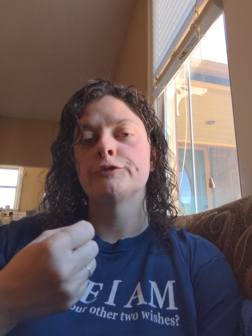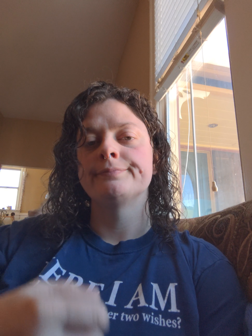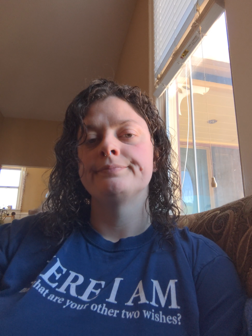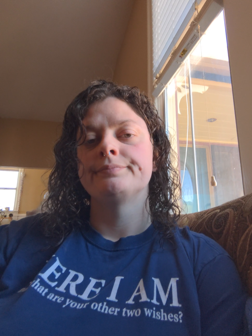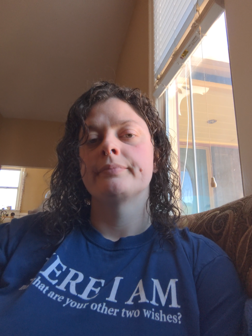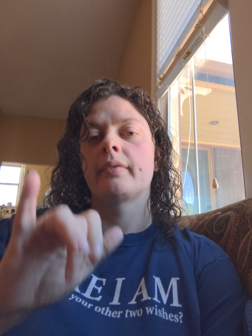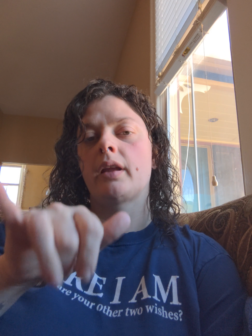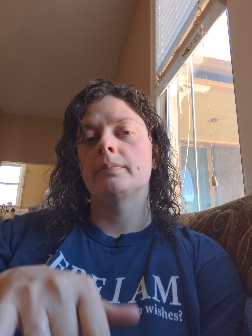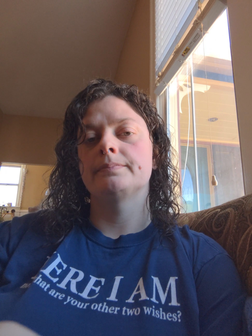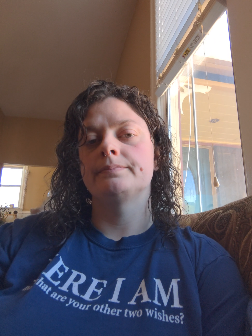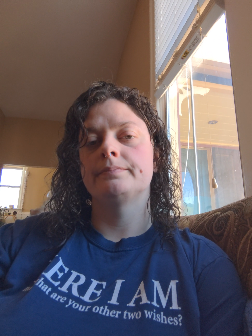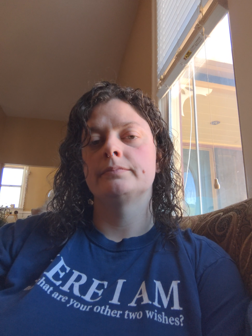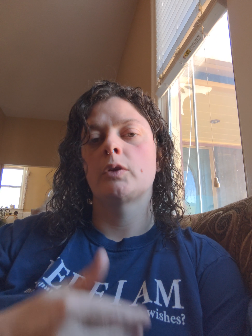that